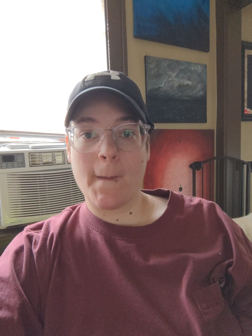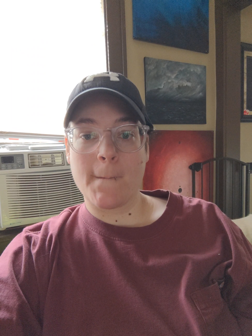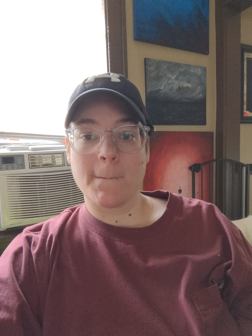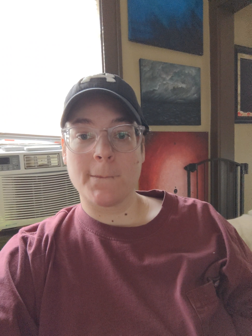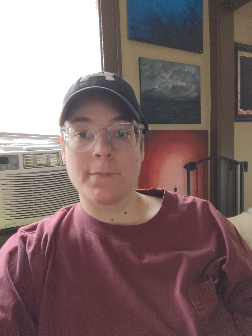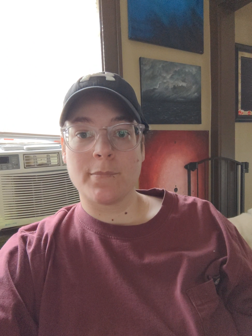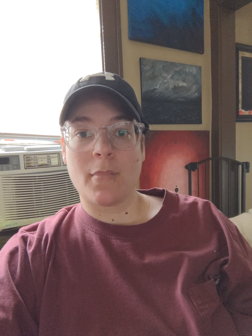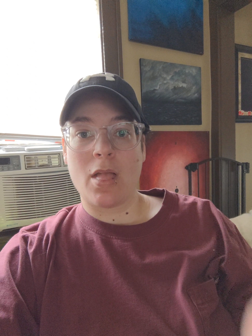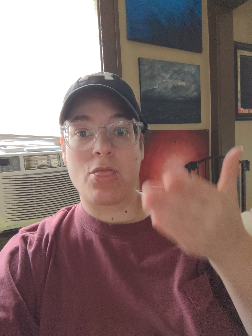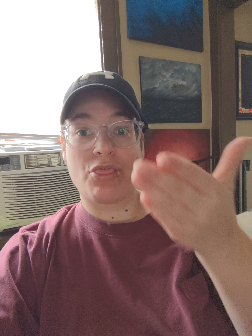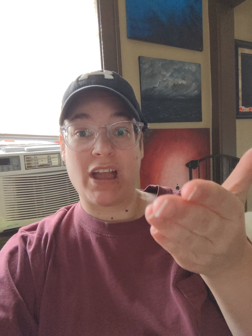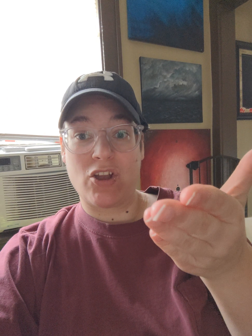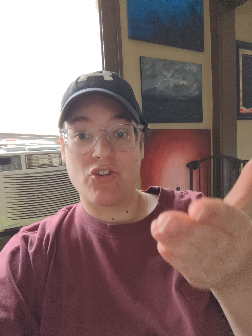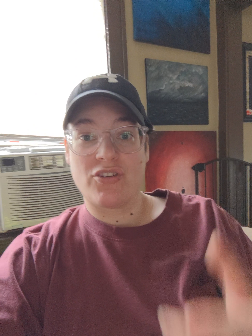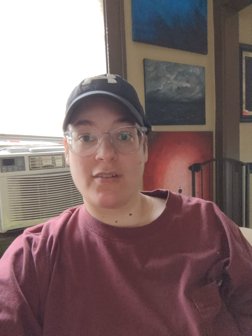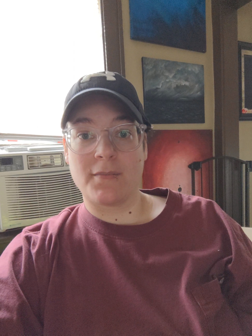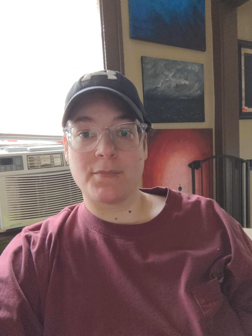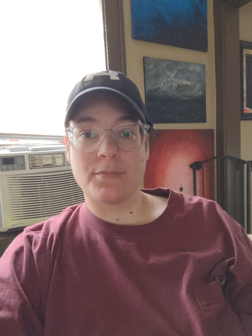there